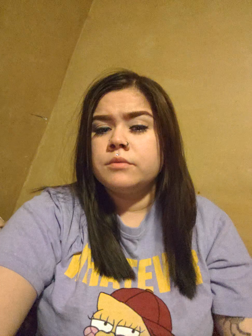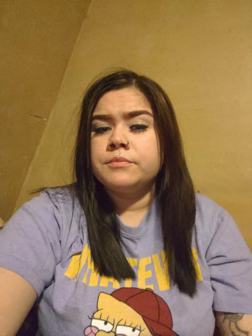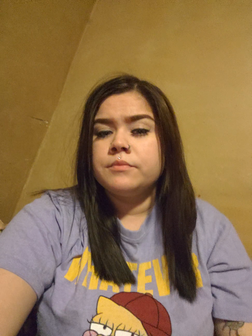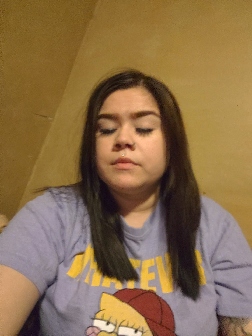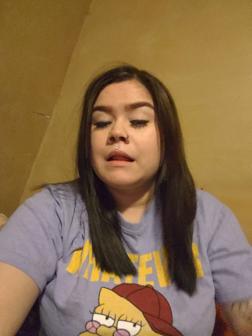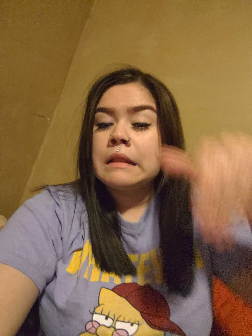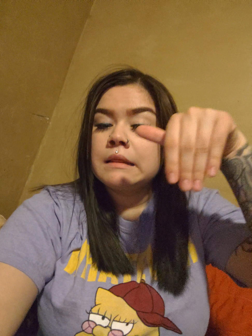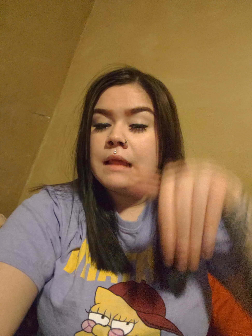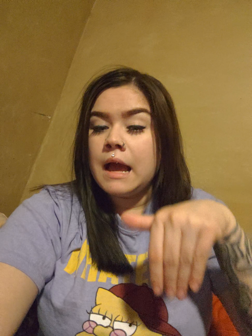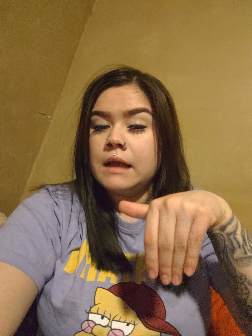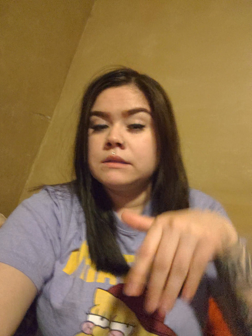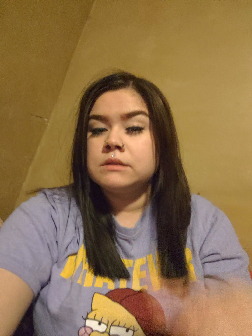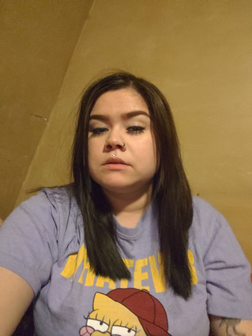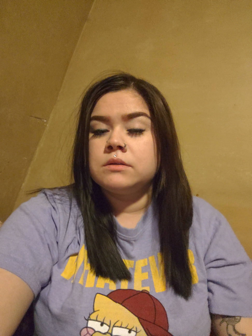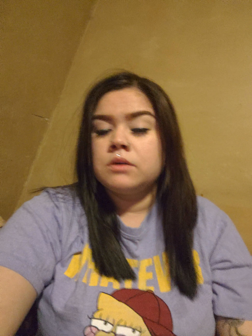night